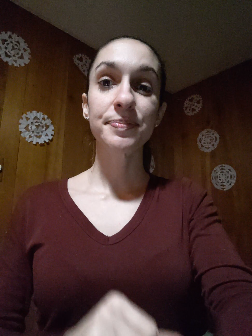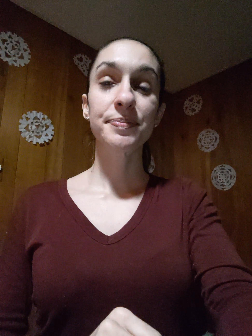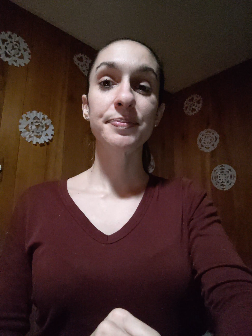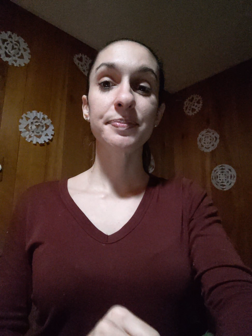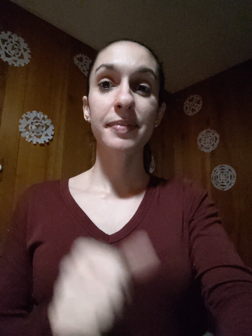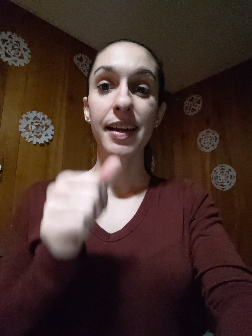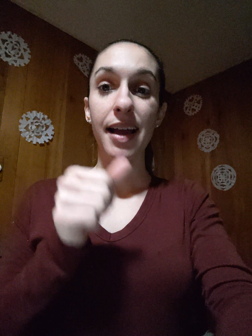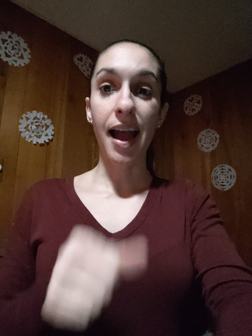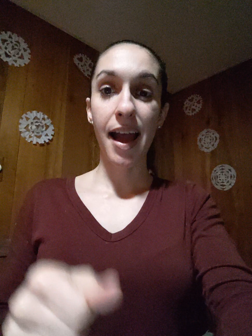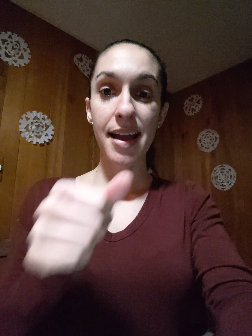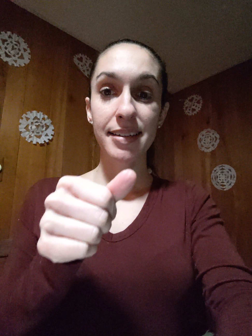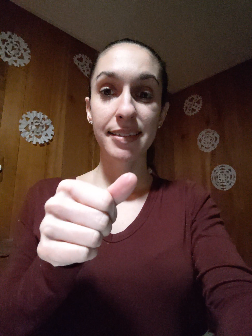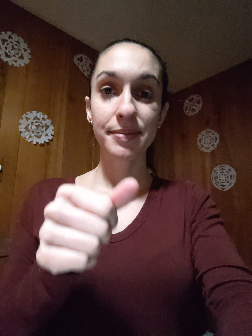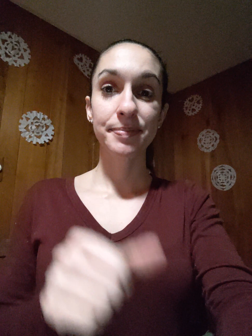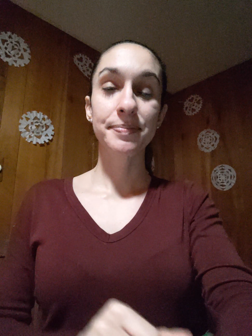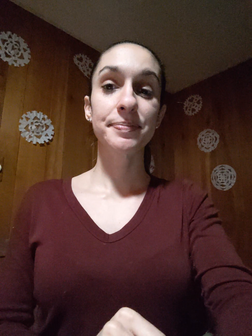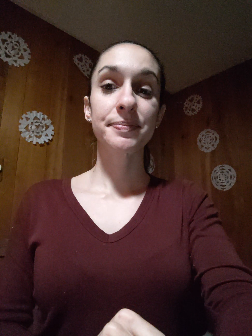hide